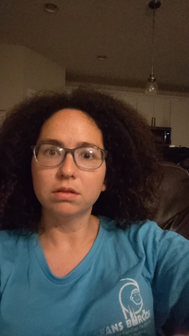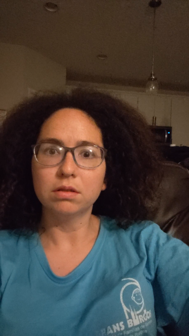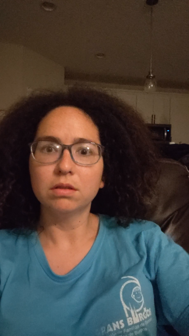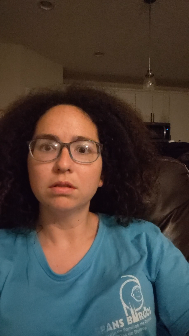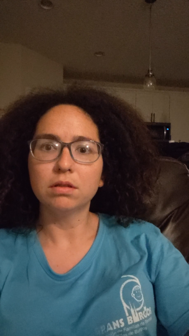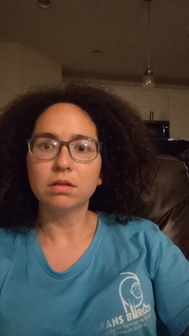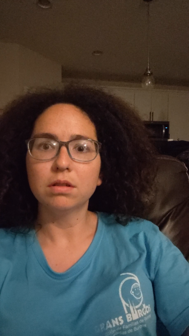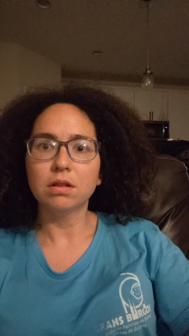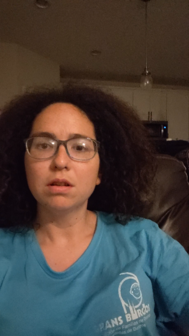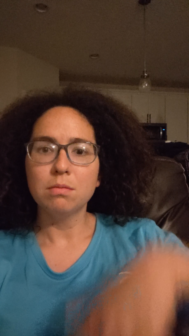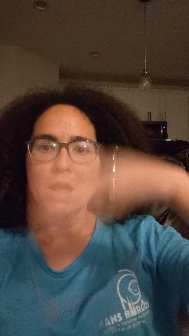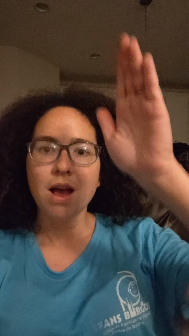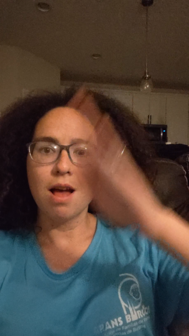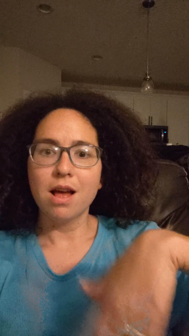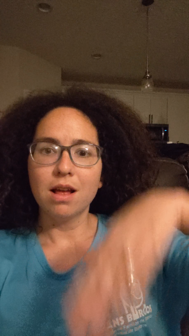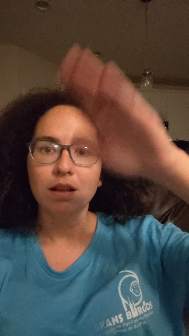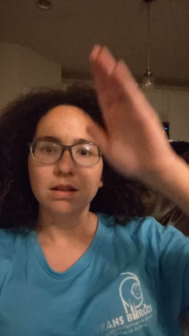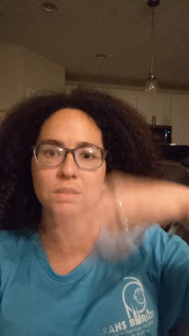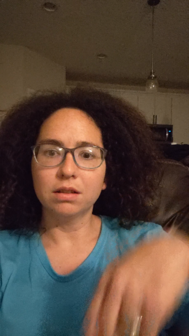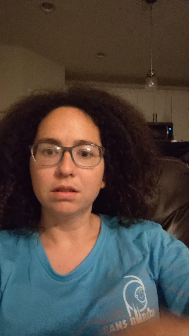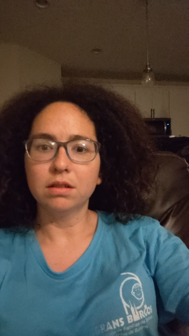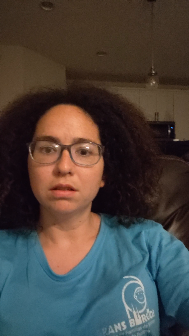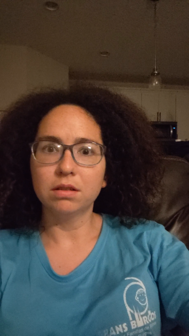paint